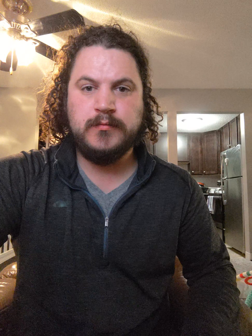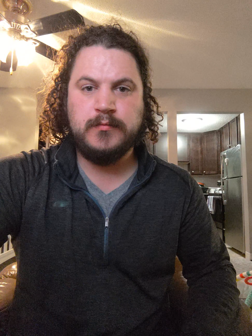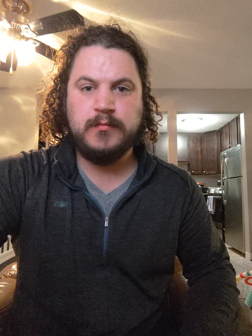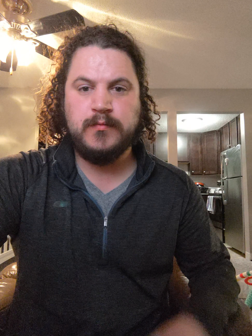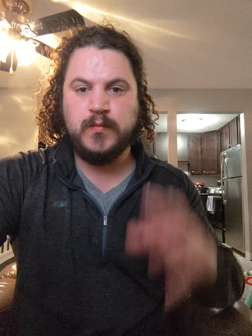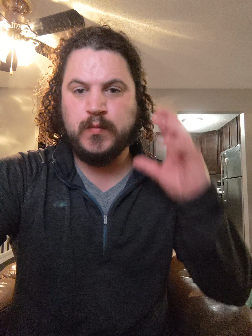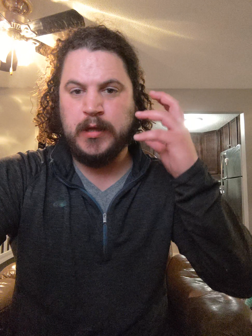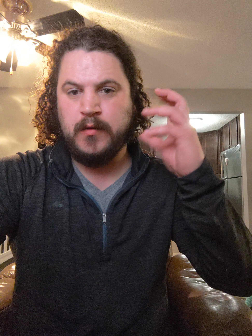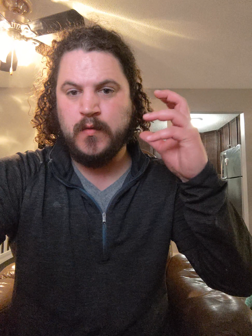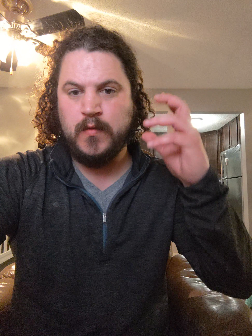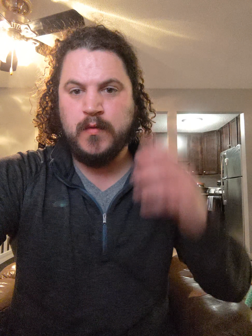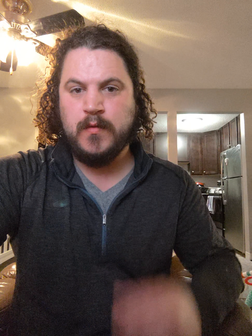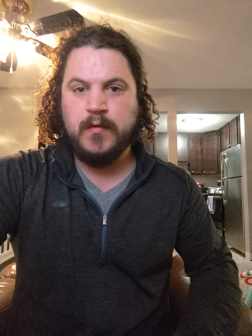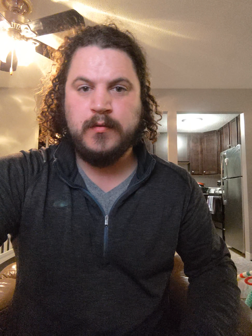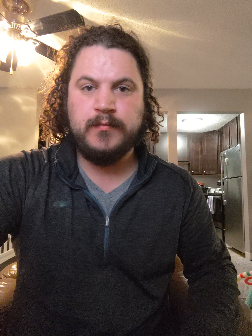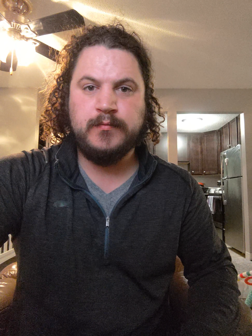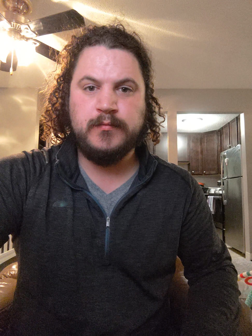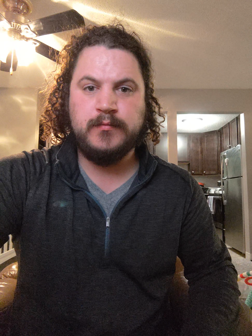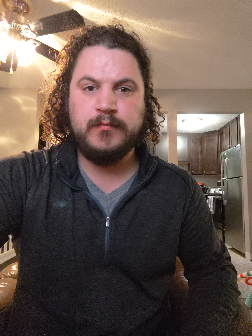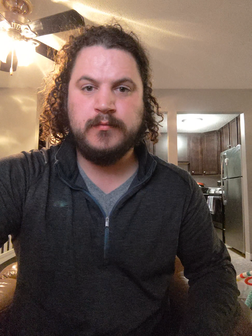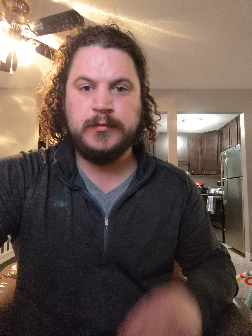radio